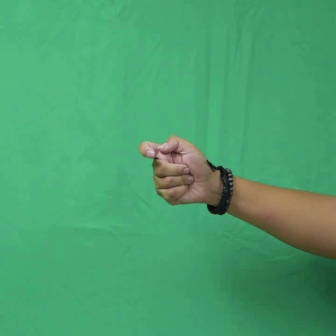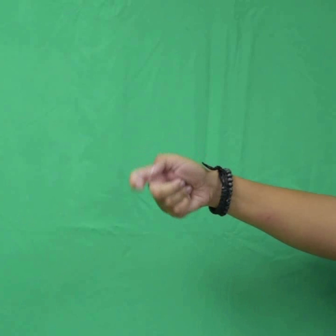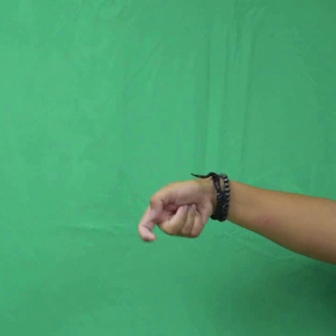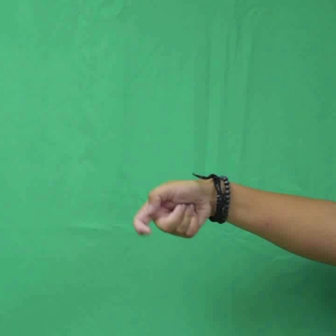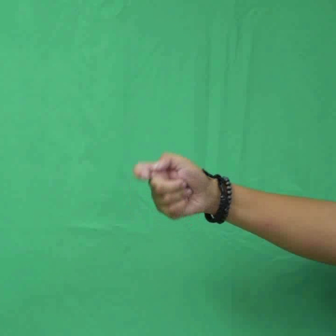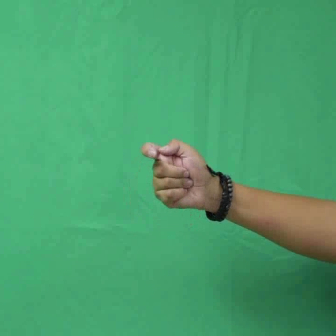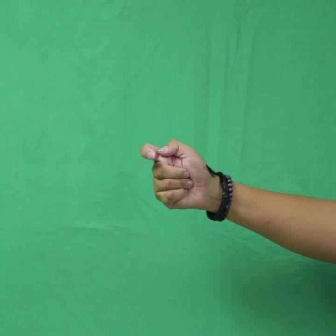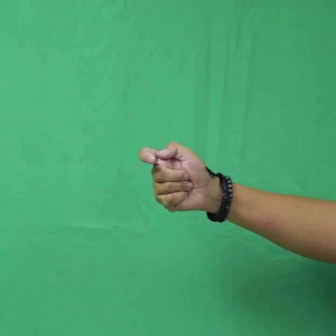Q